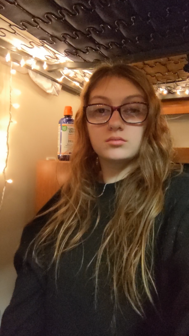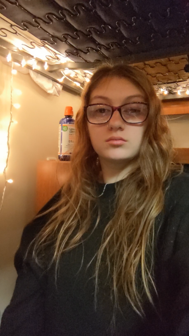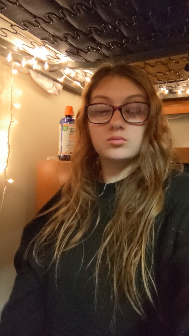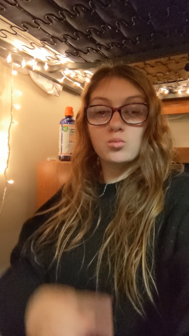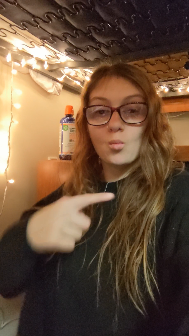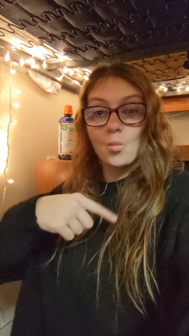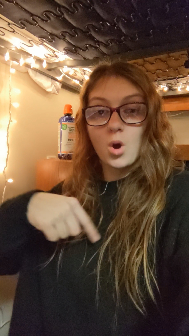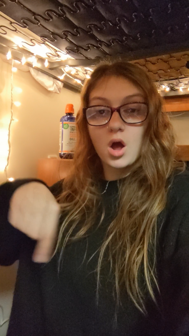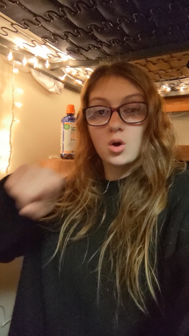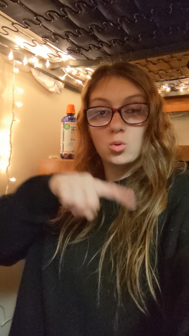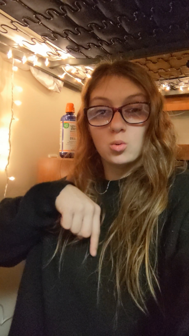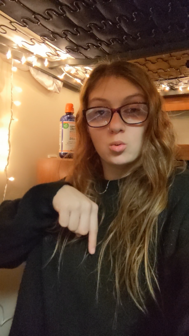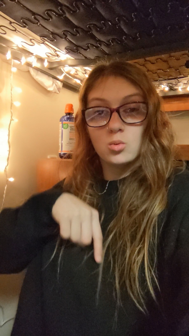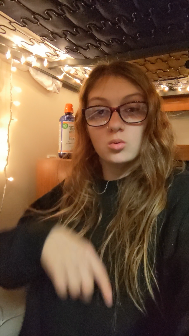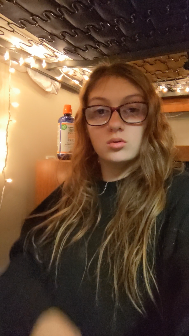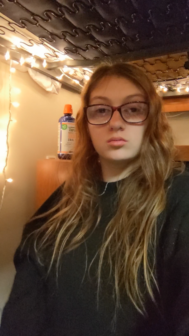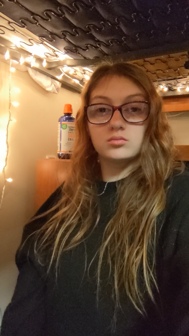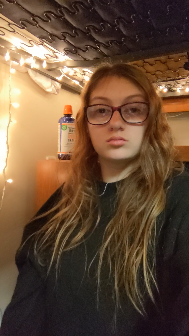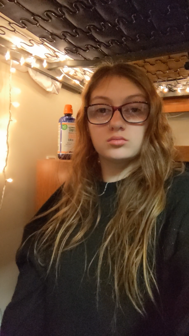around